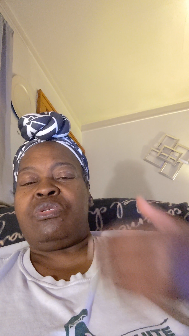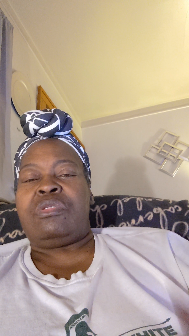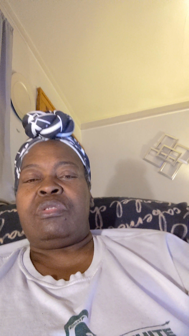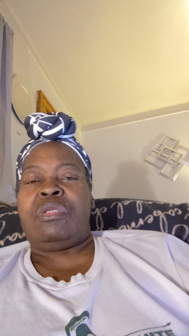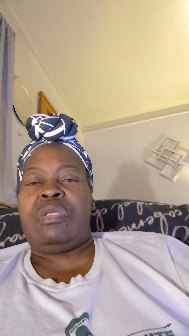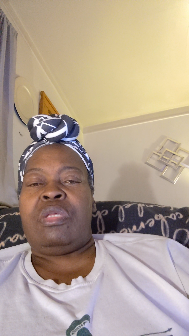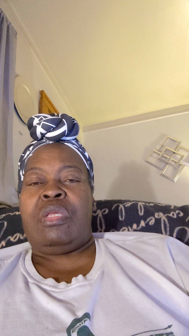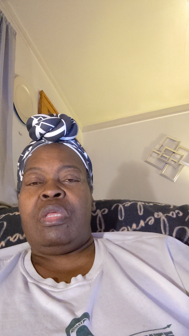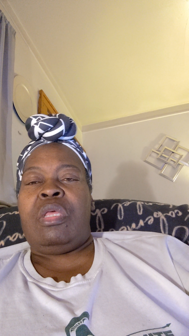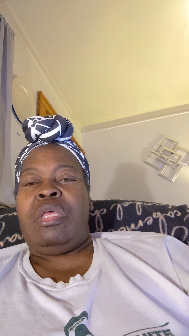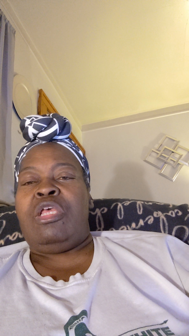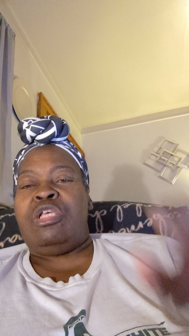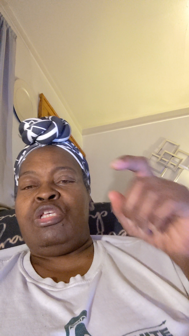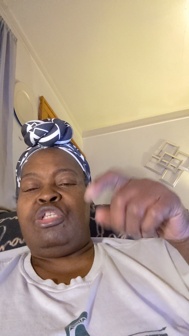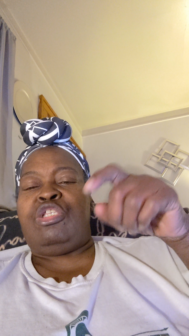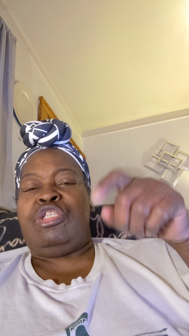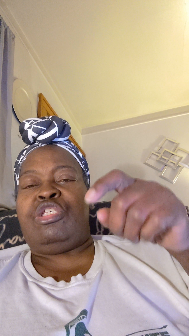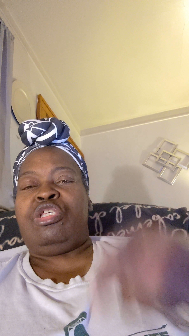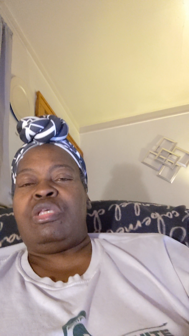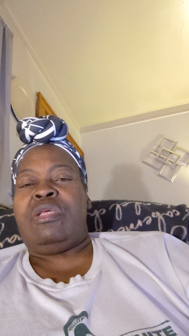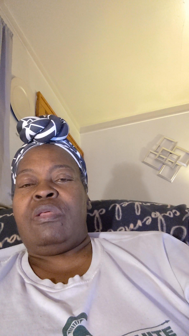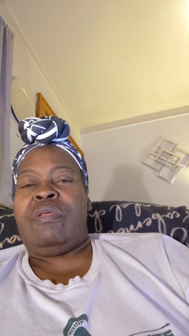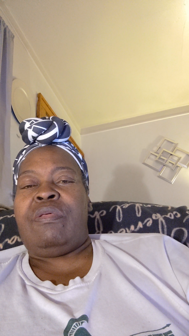should